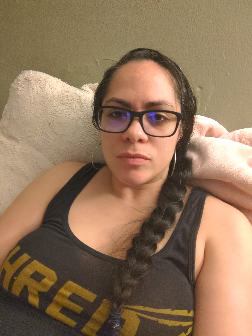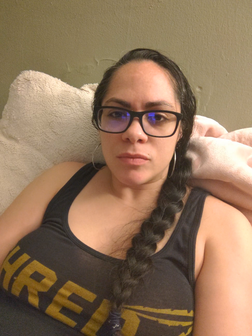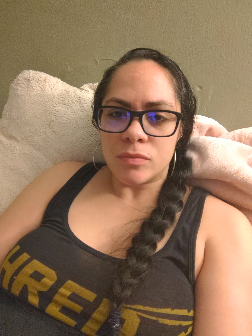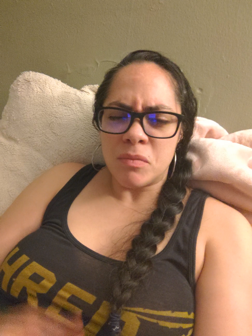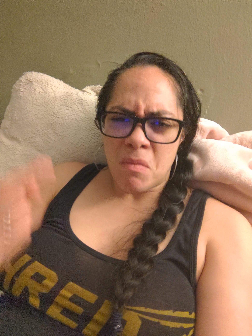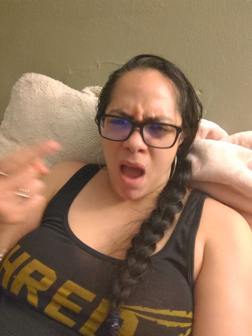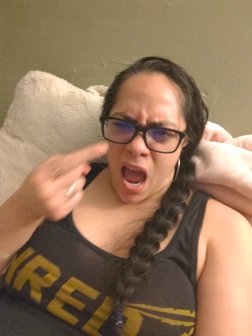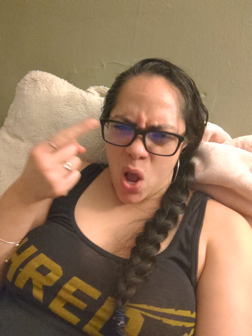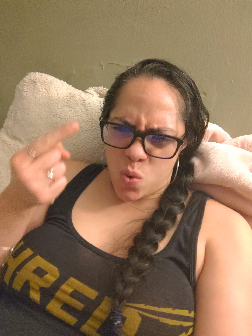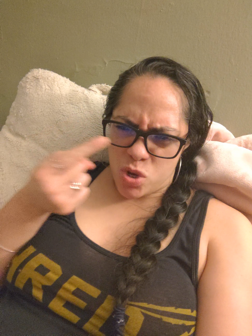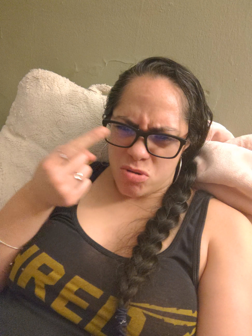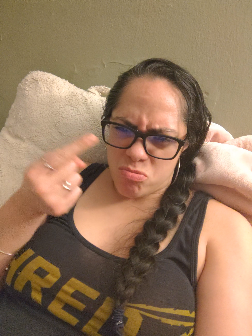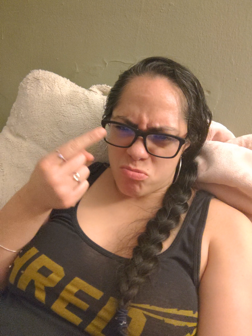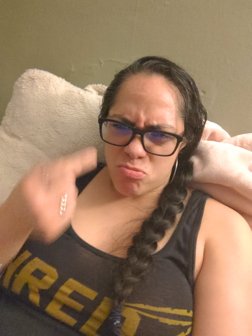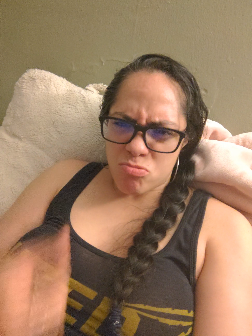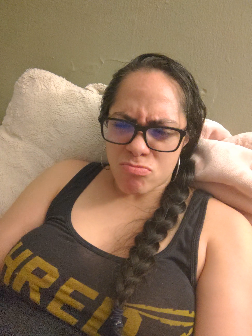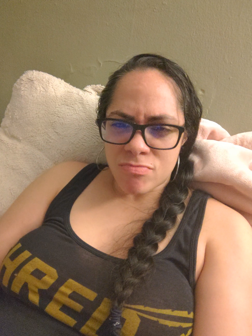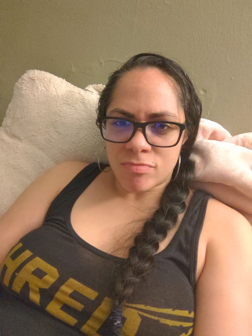owie